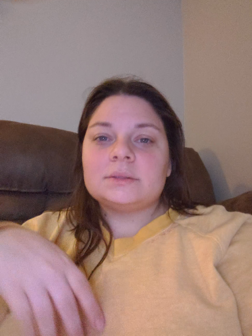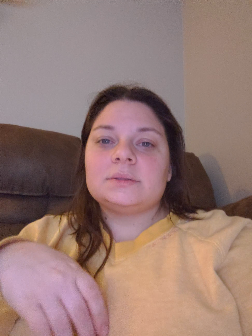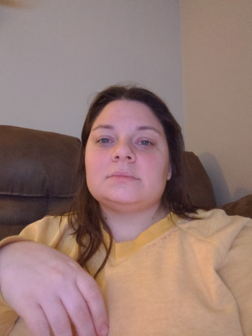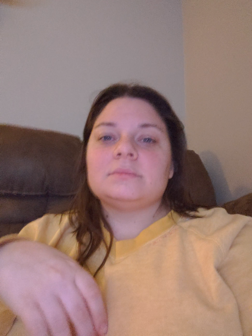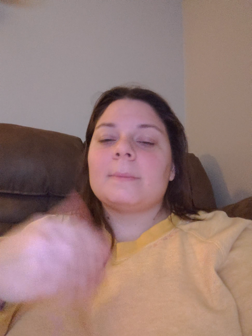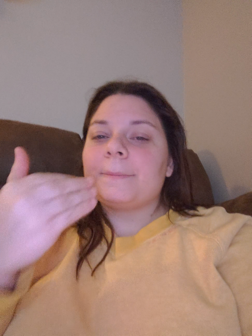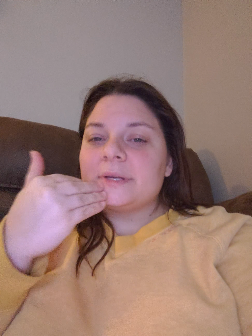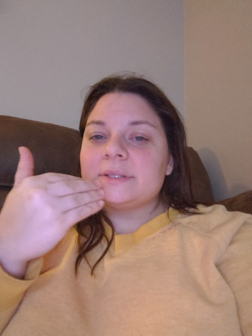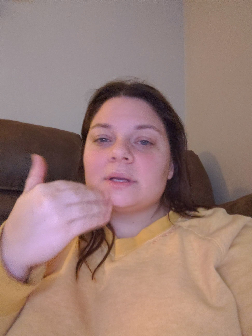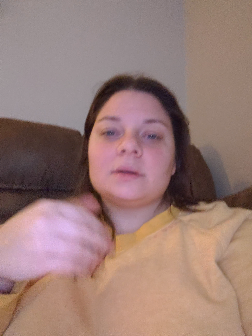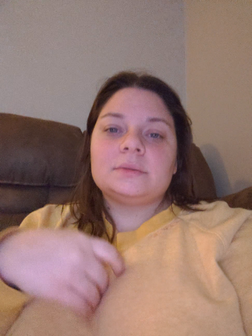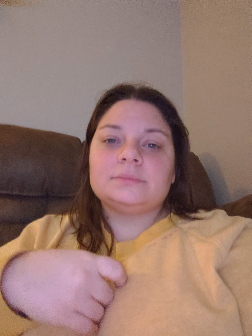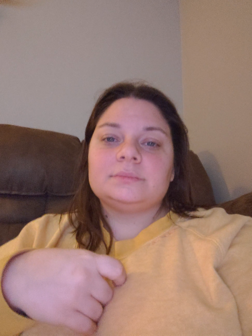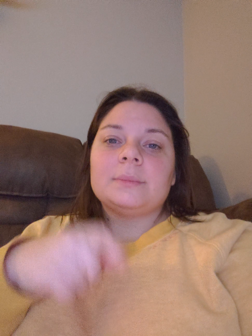pizza